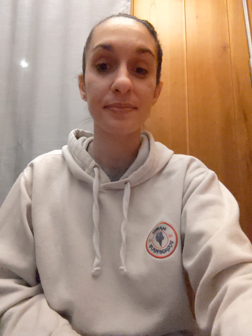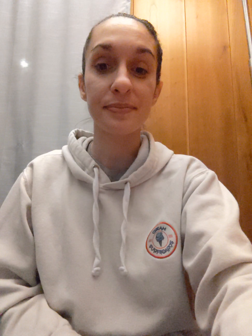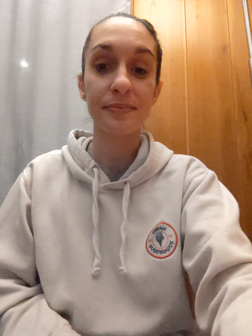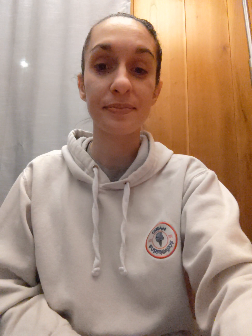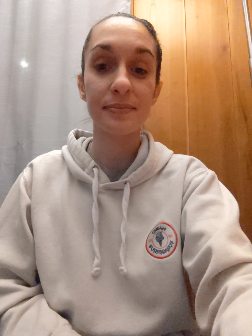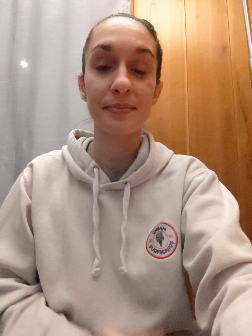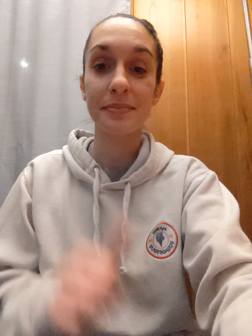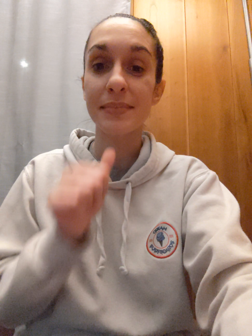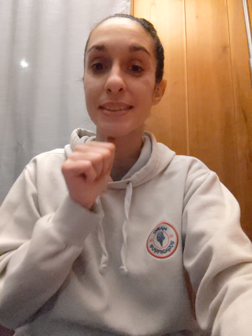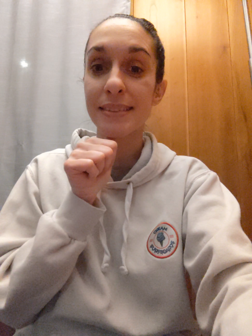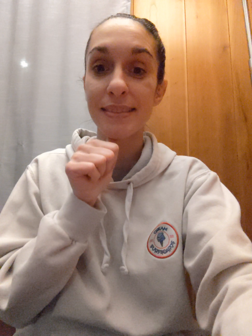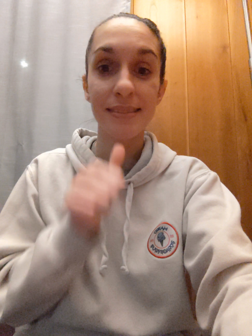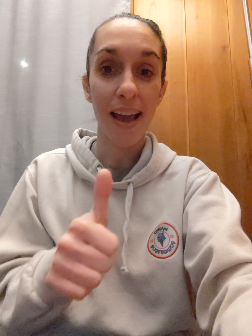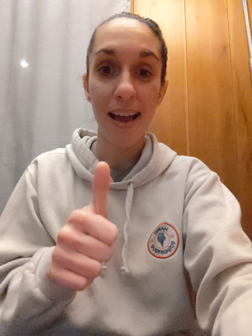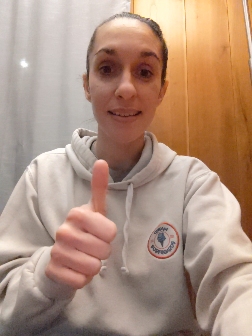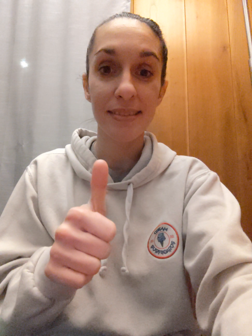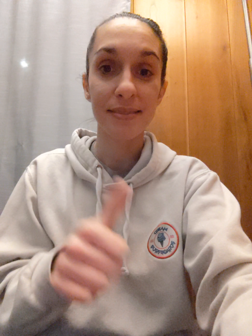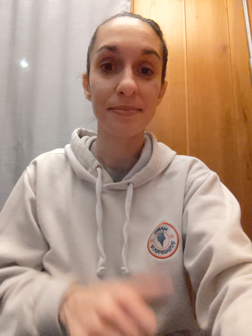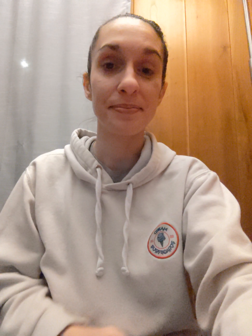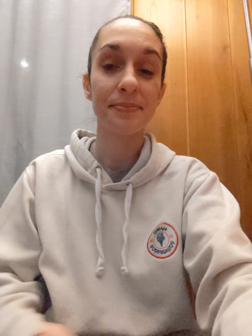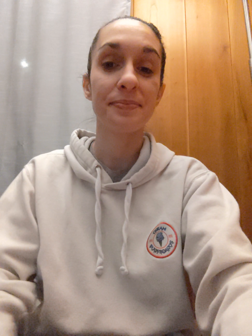not